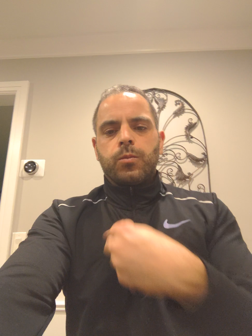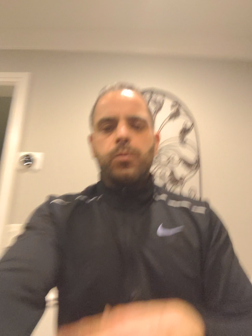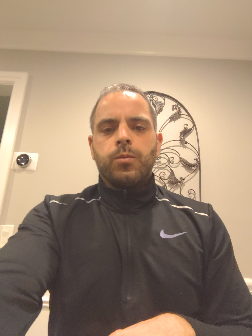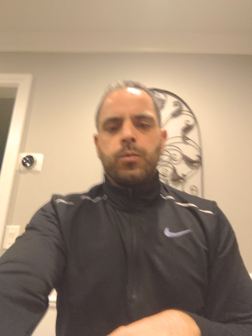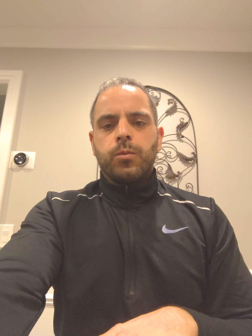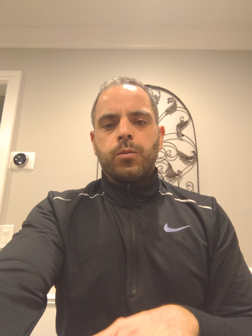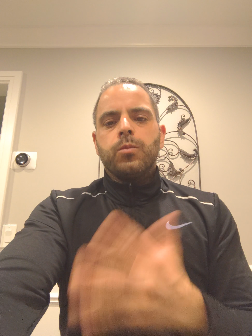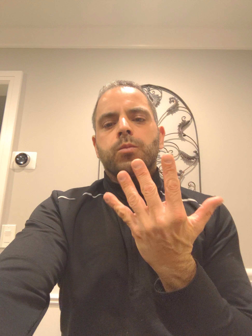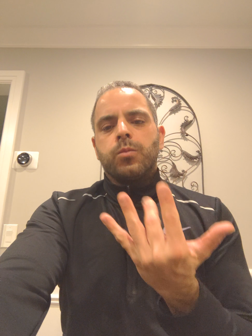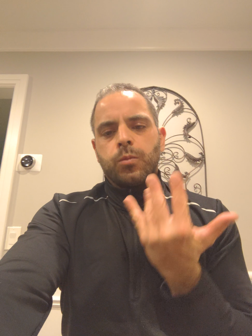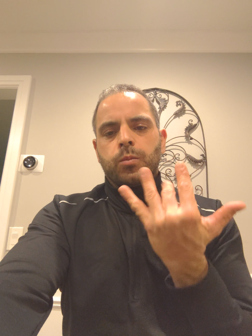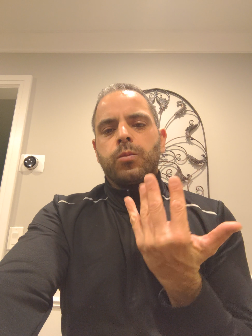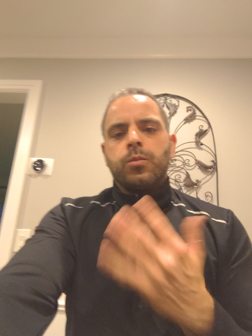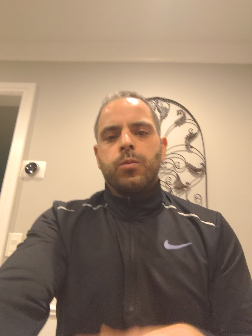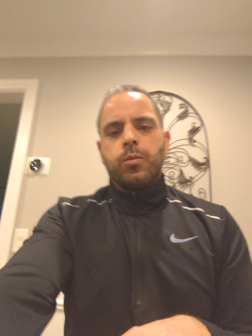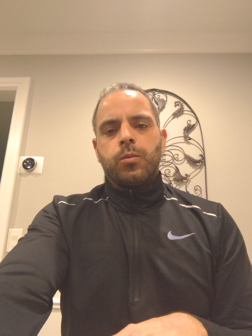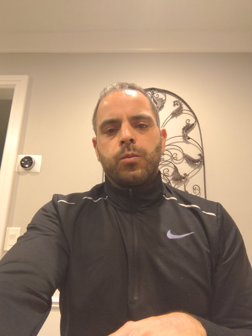wait